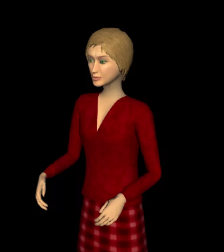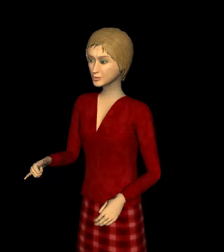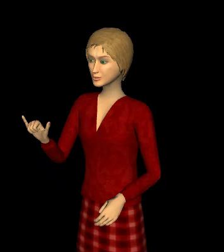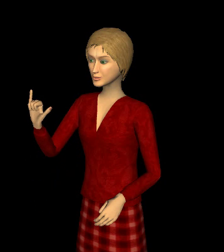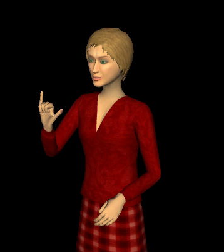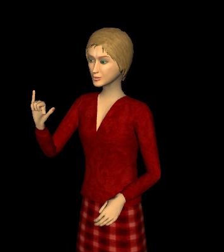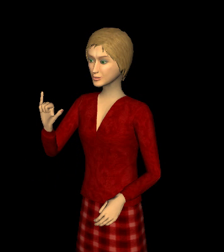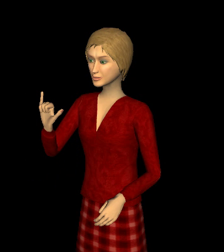من